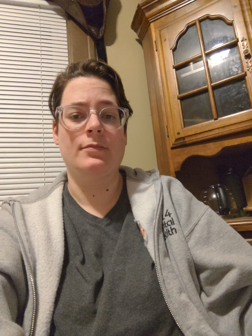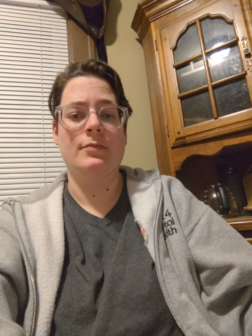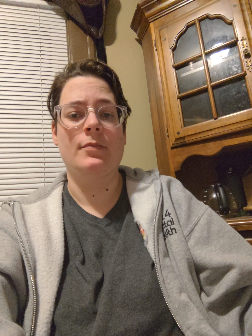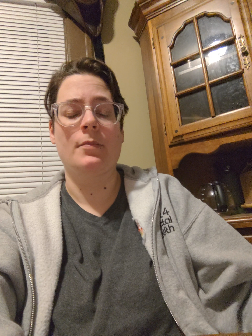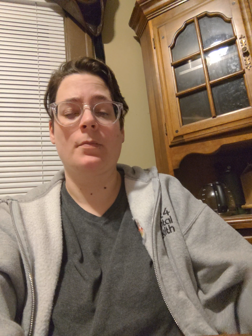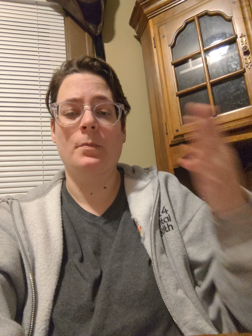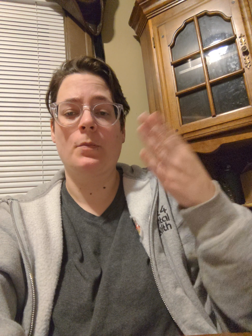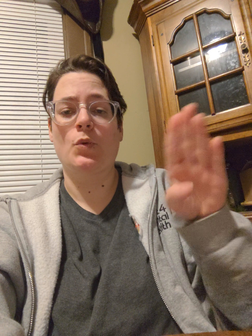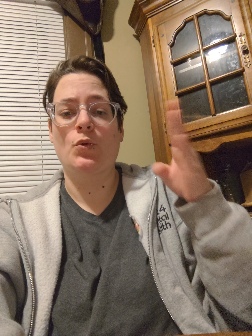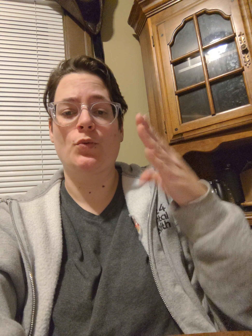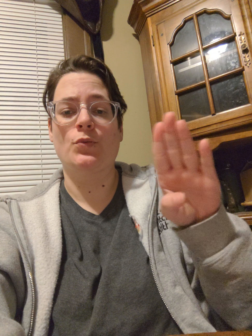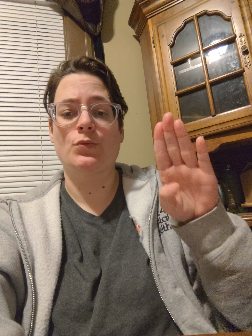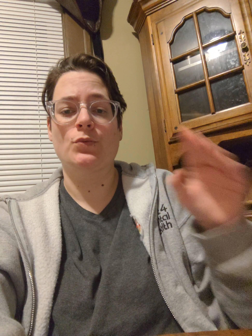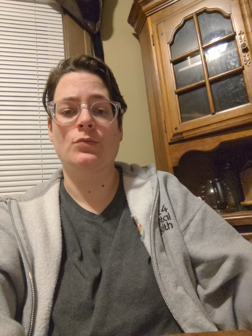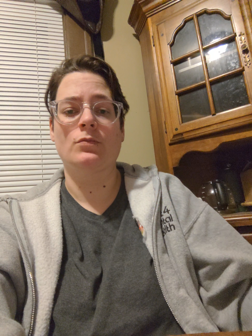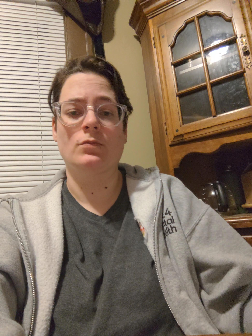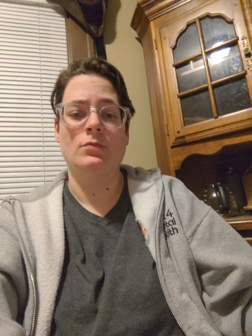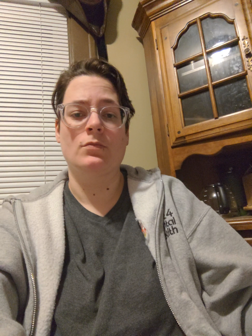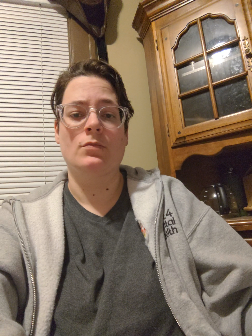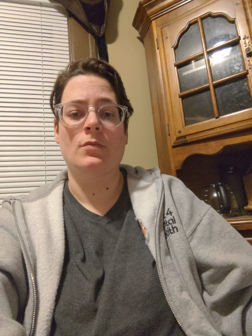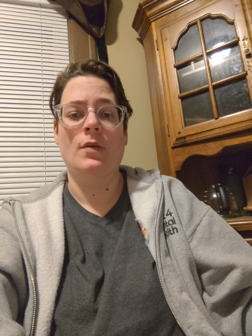blue